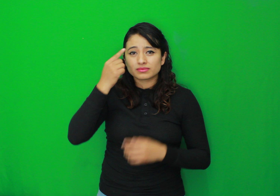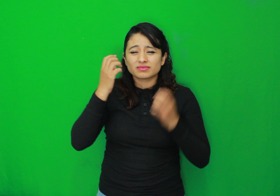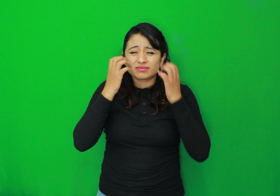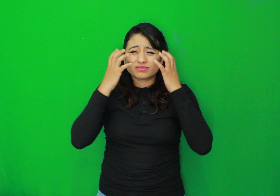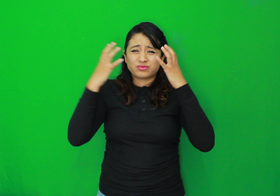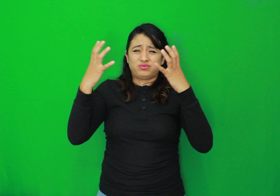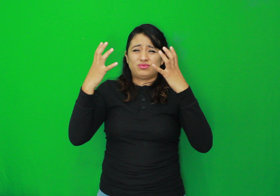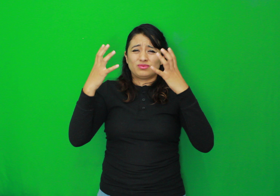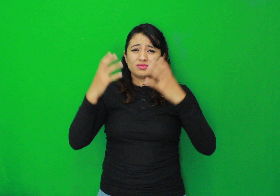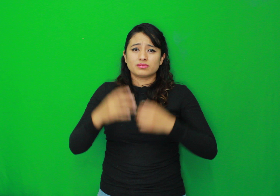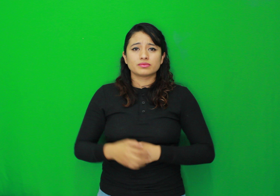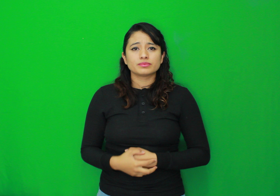rostro hinchado